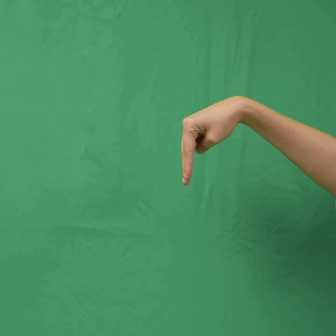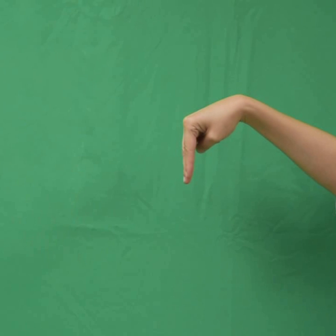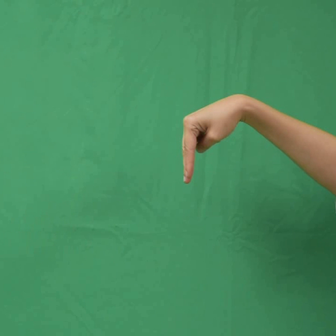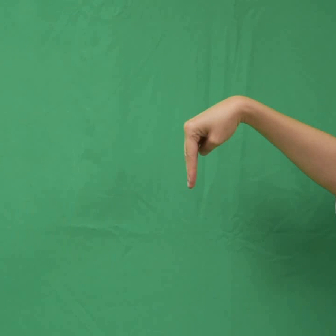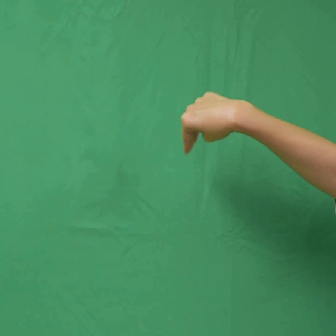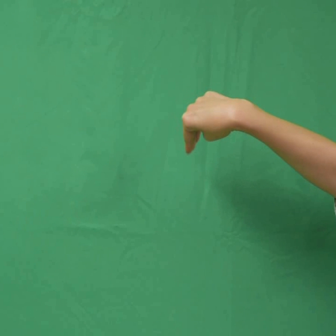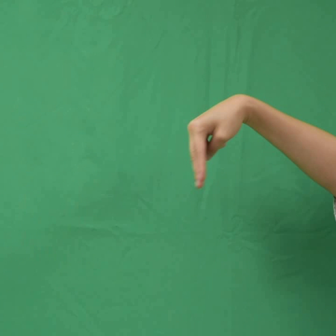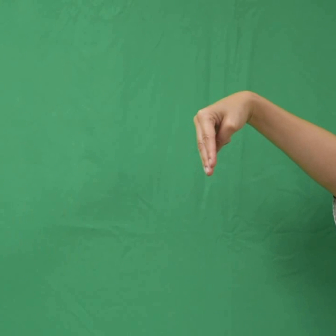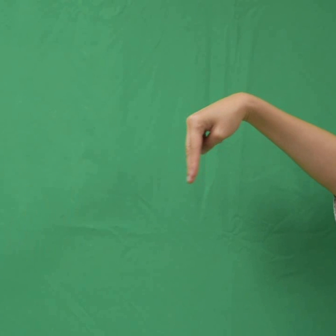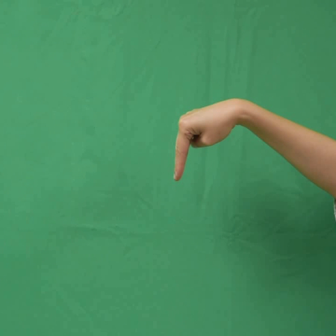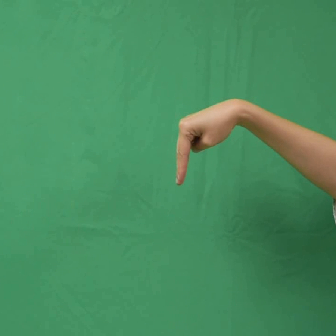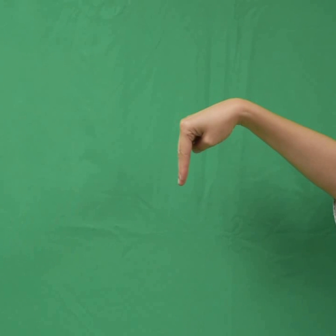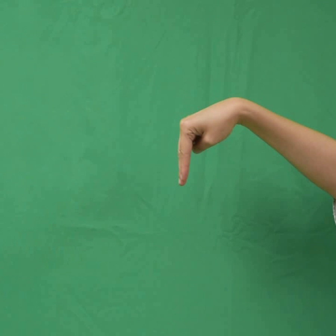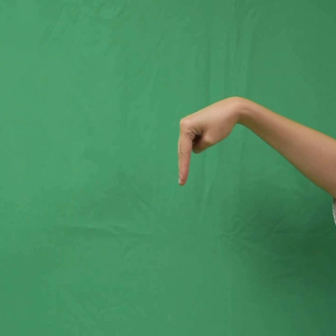Ñ